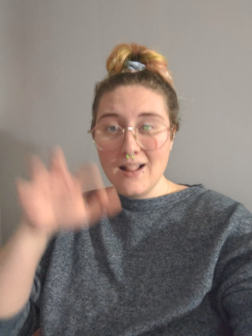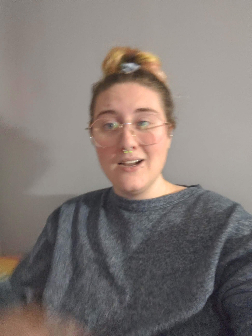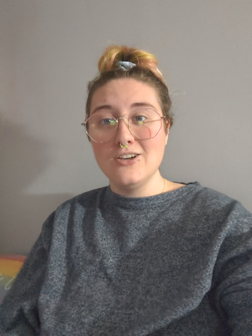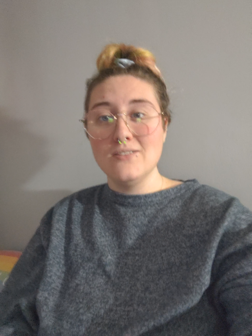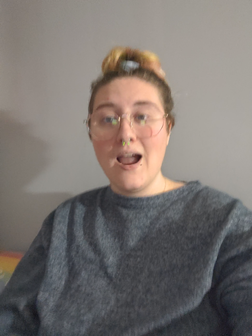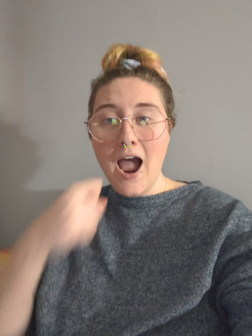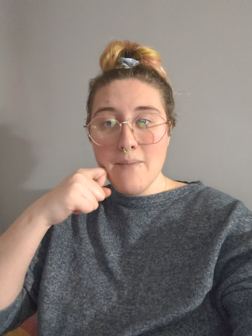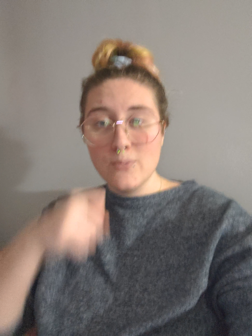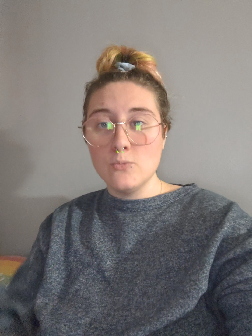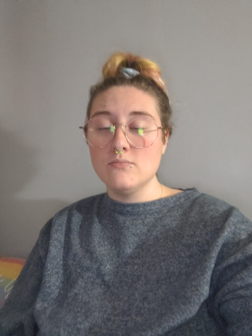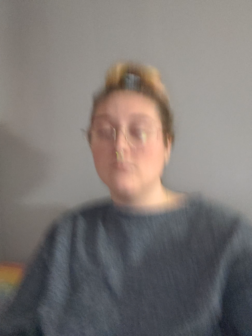apple